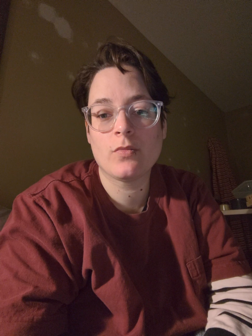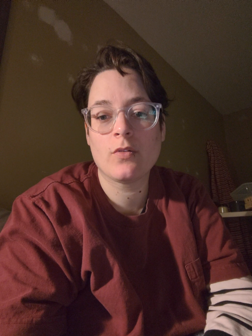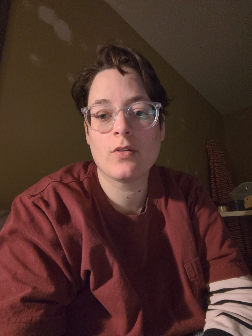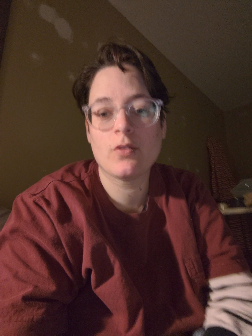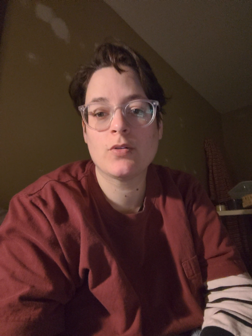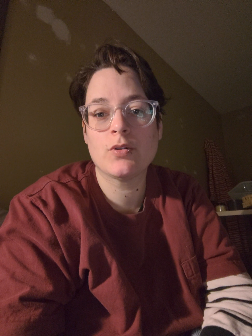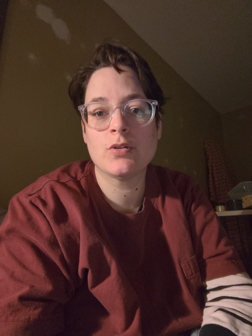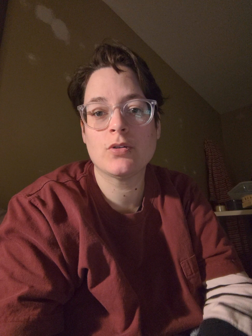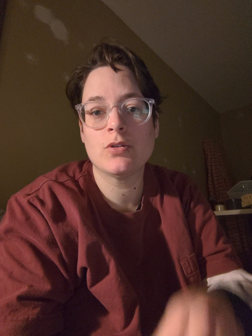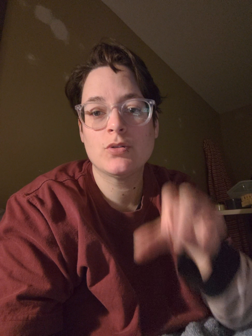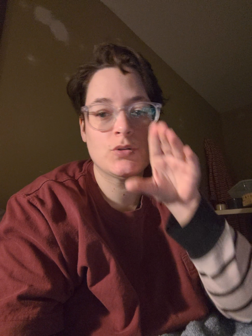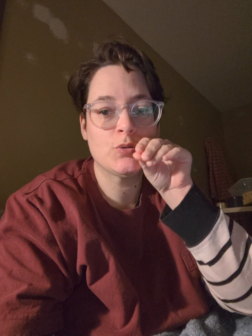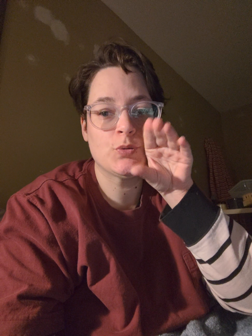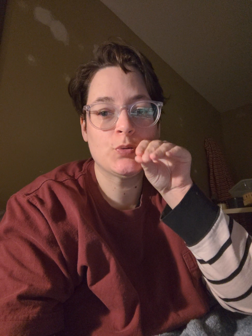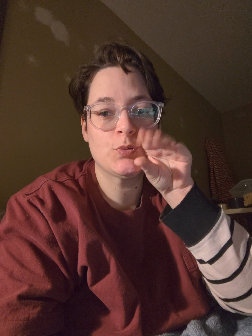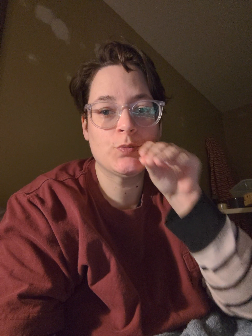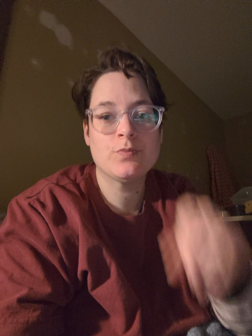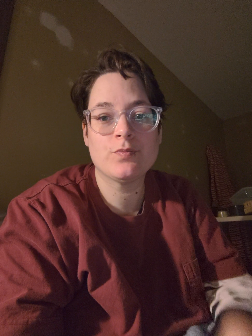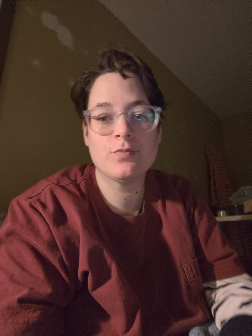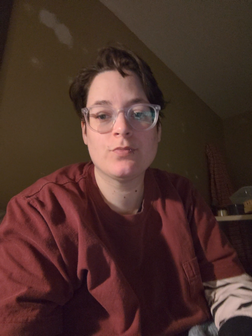goose